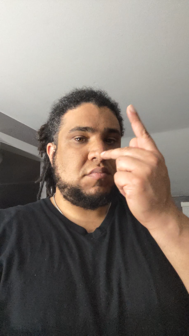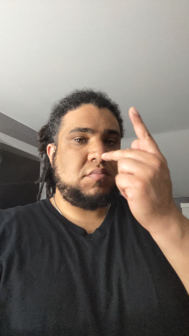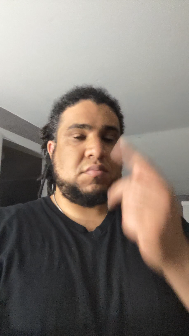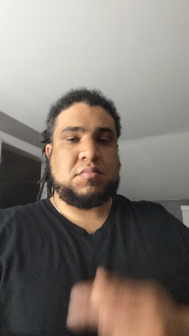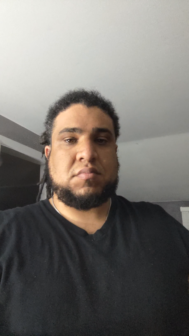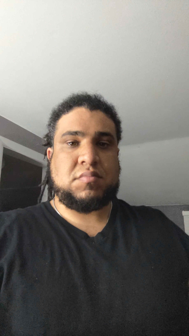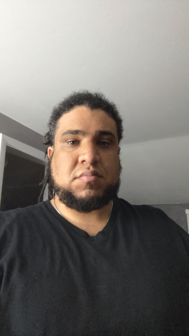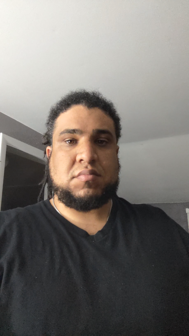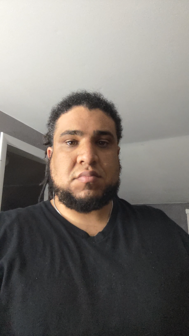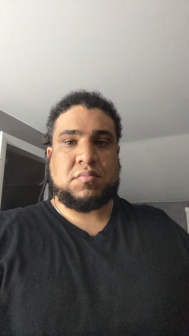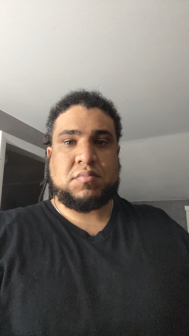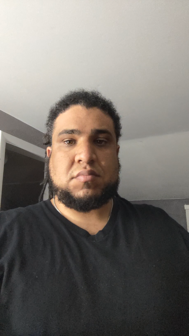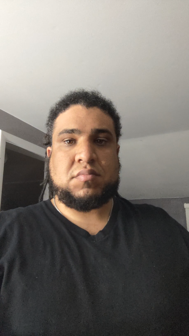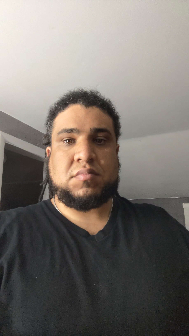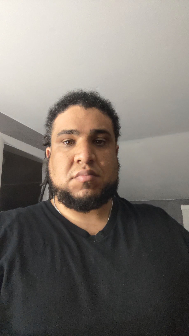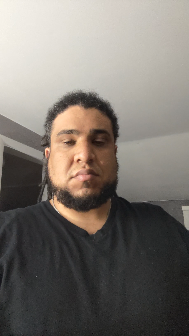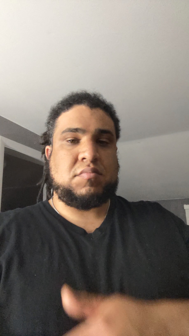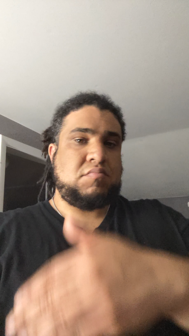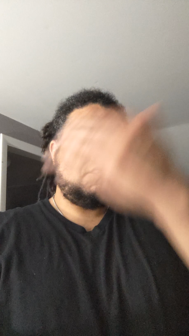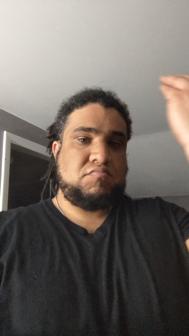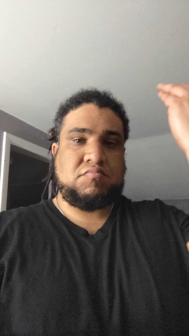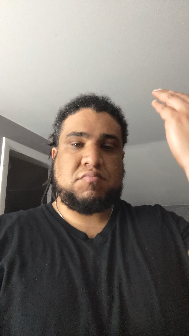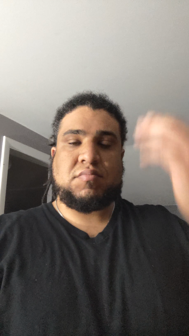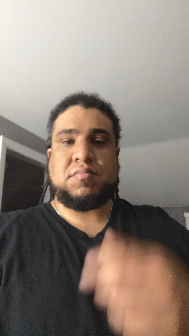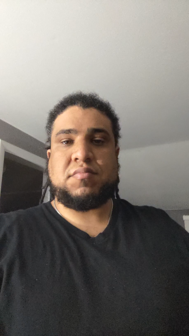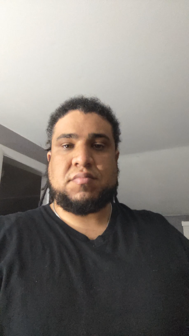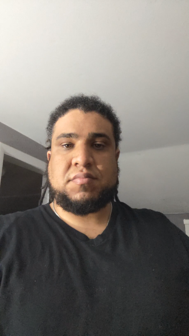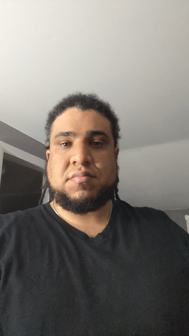all gone